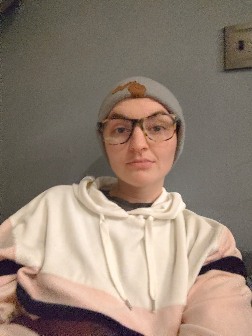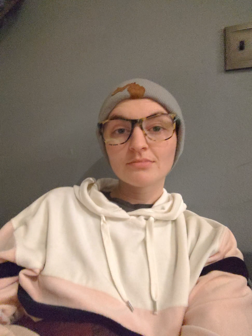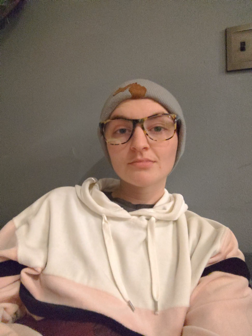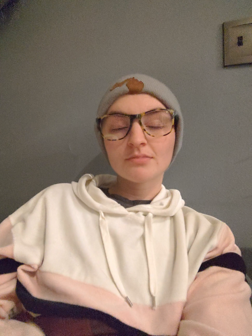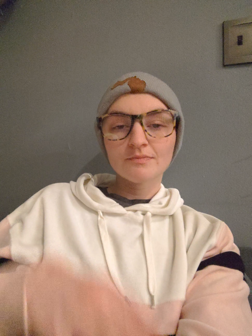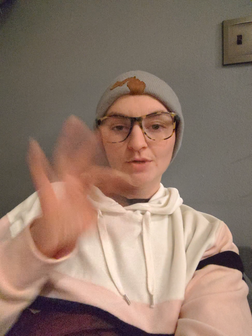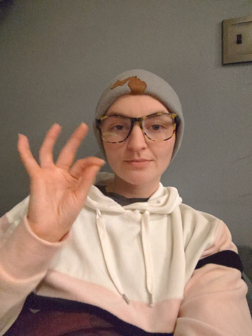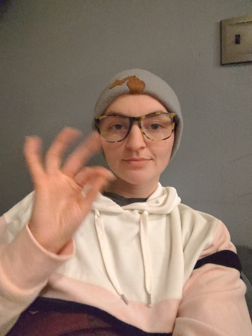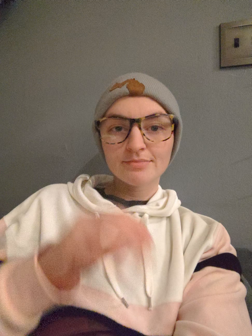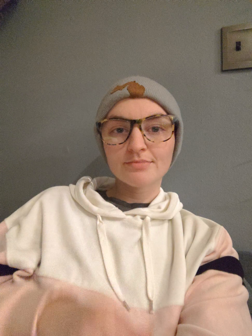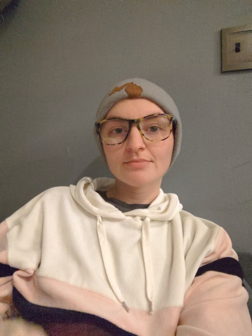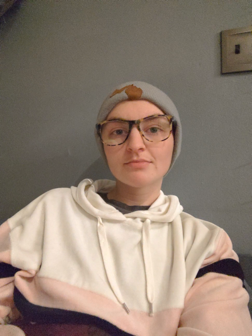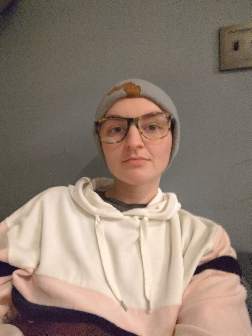find